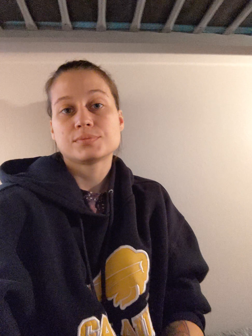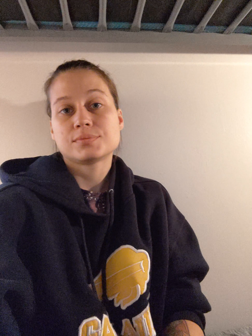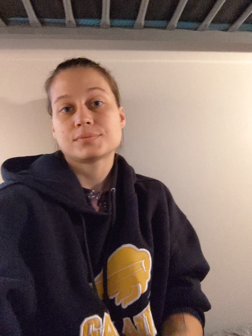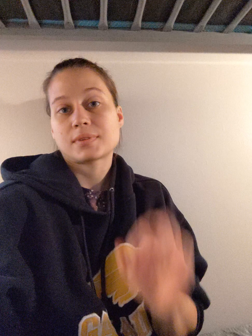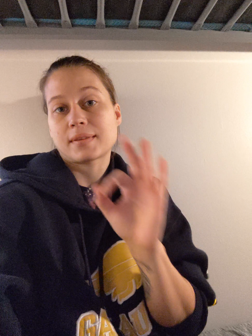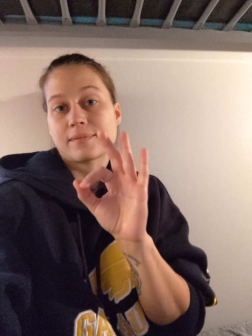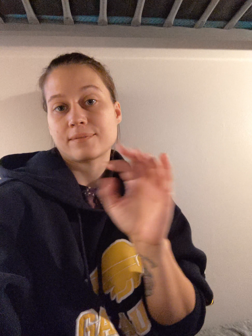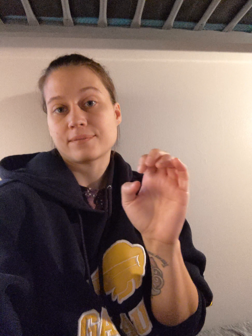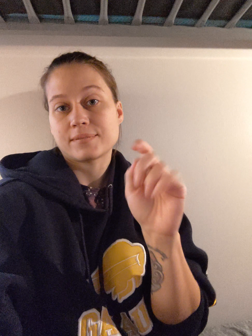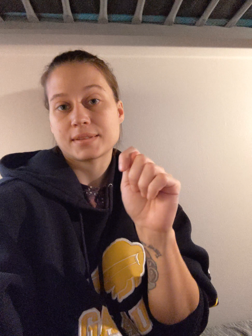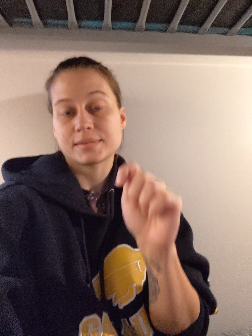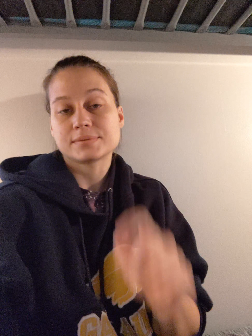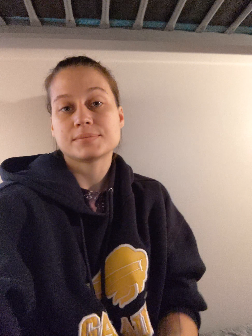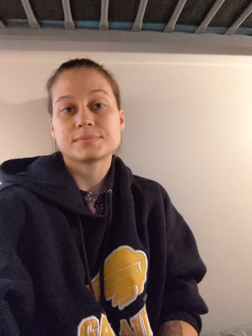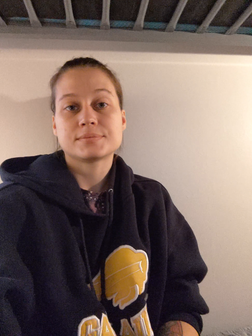feet